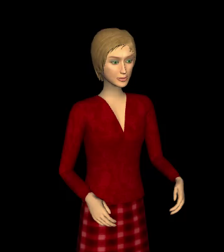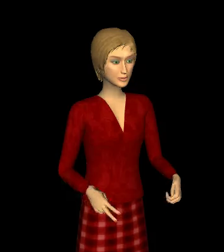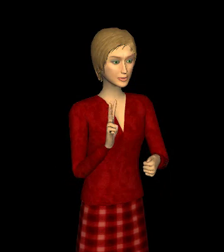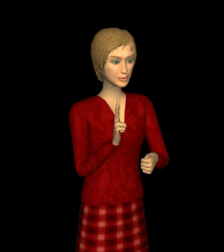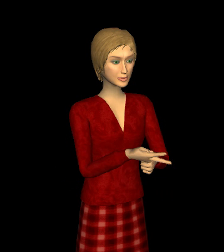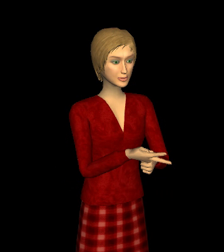سيء